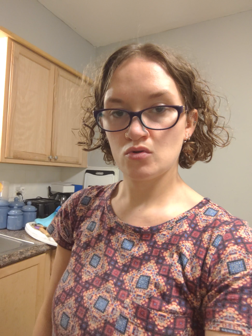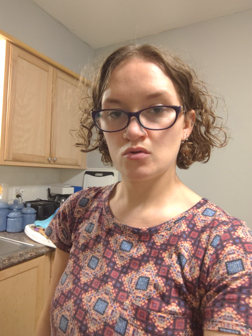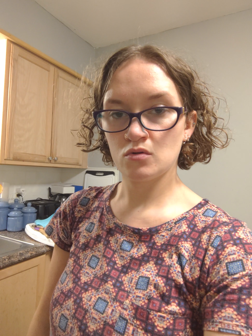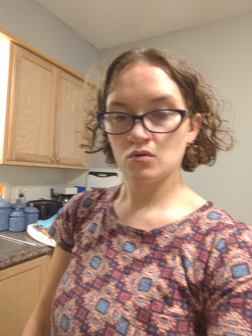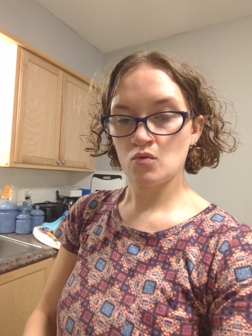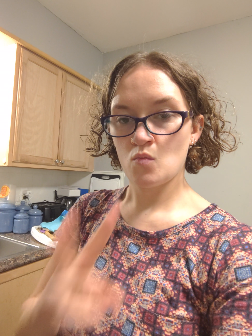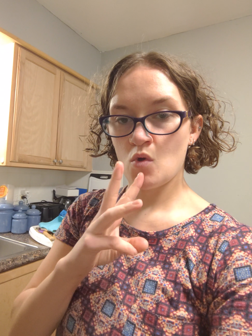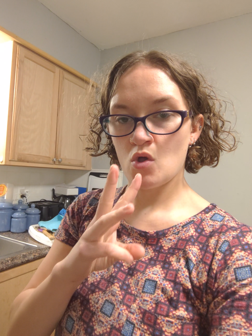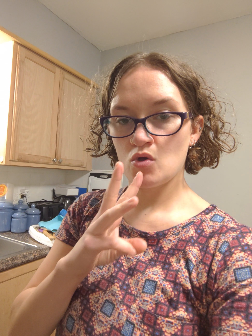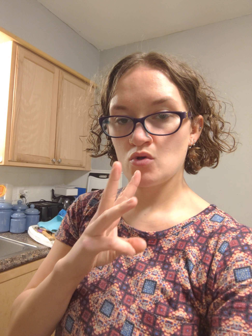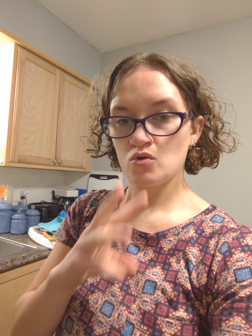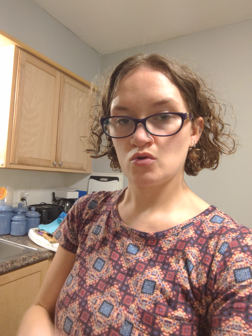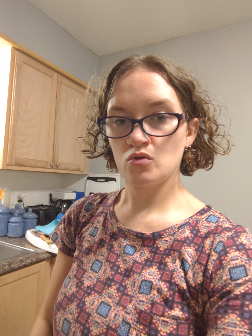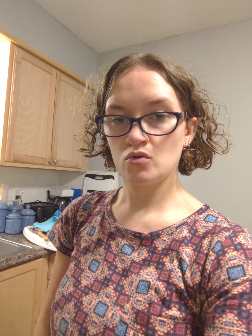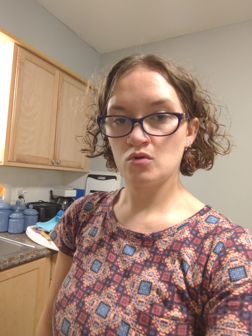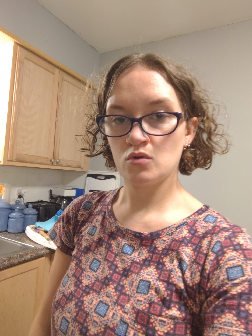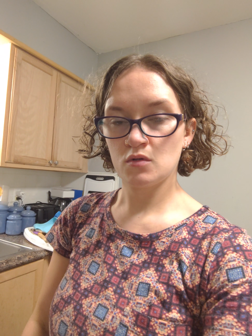water